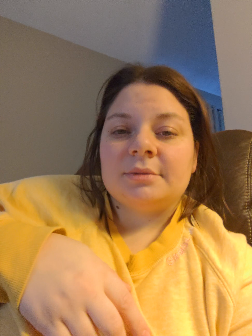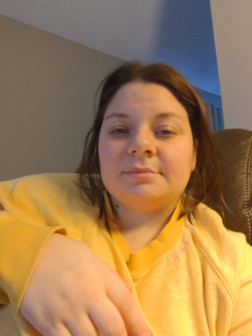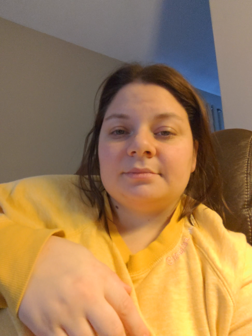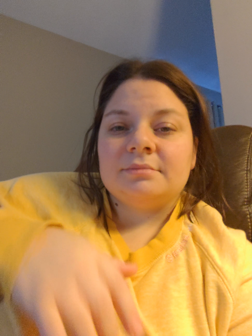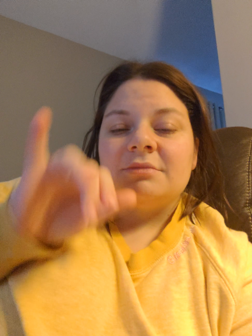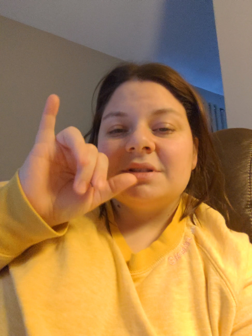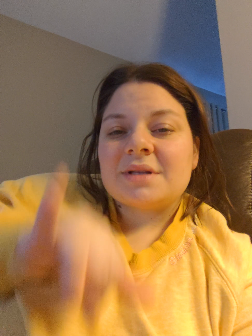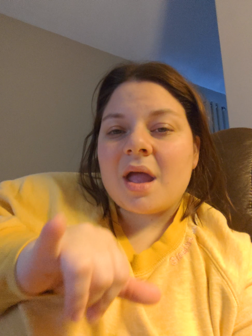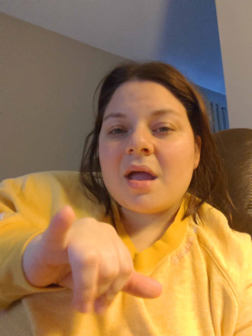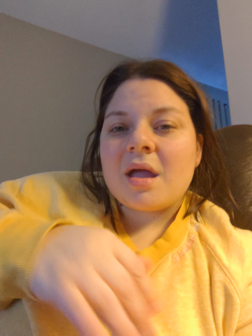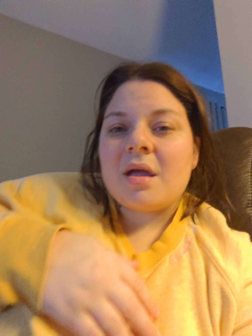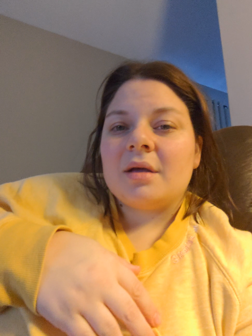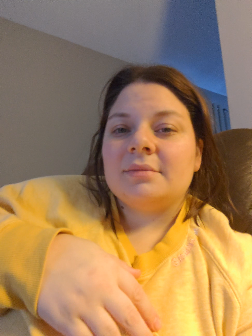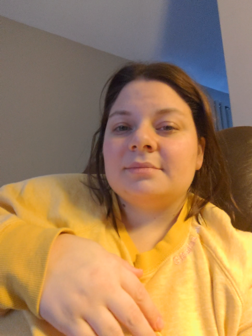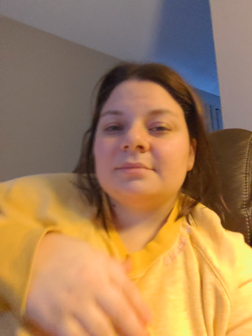stay